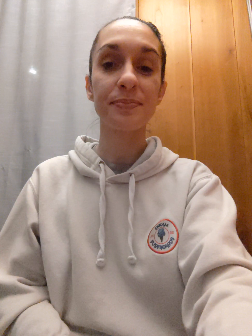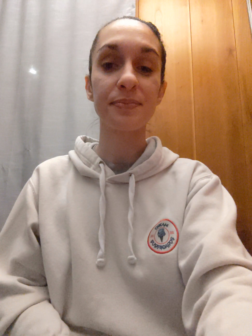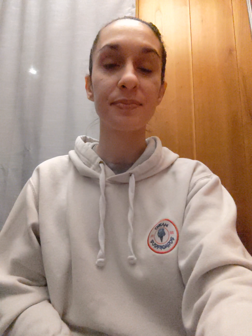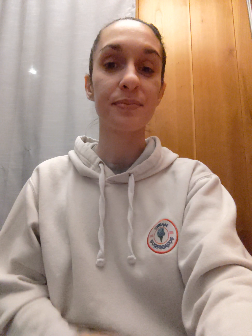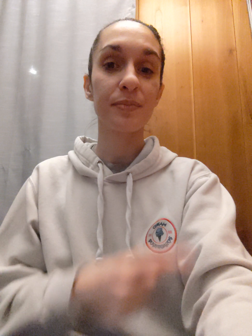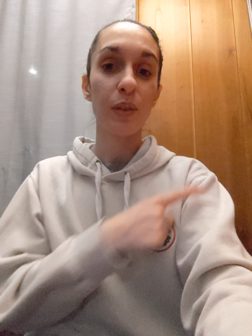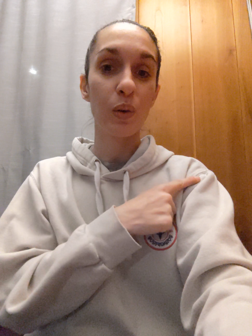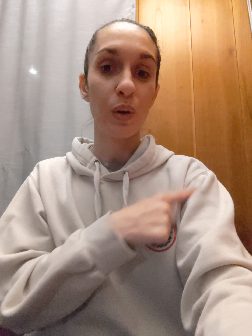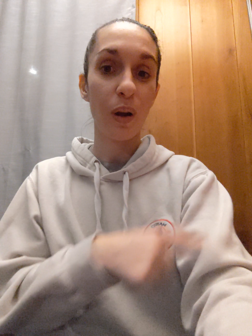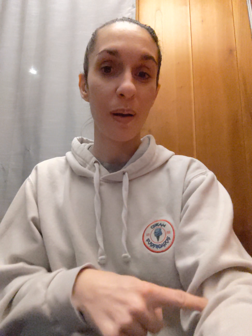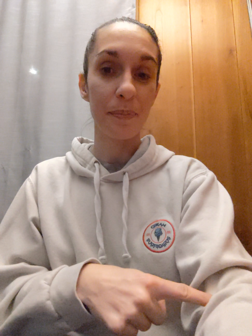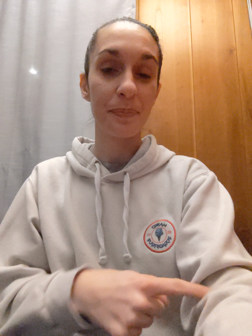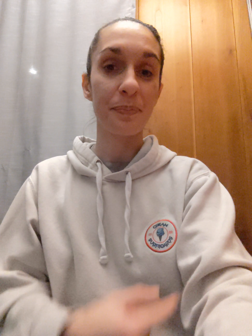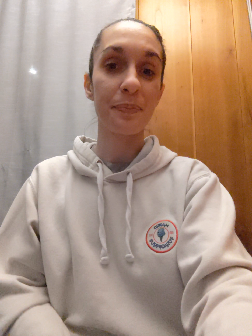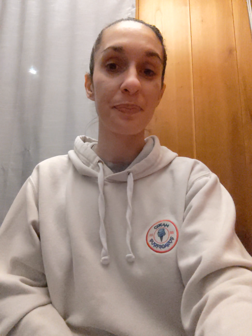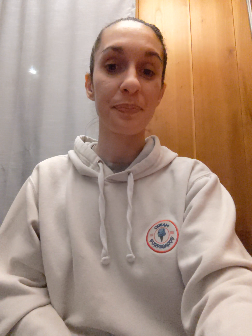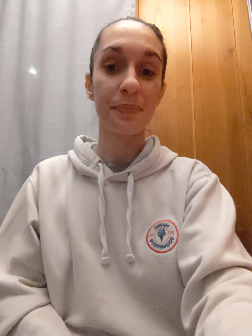arm